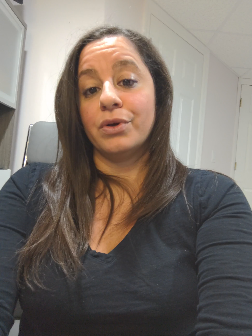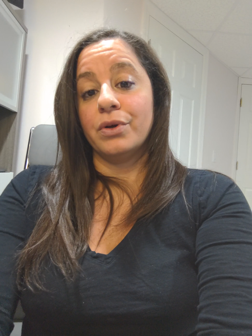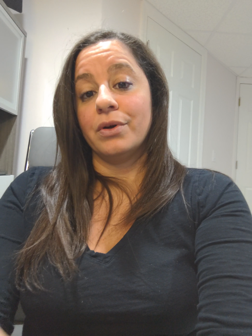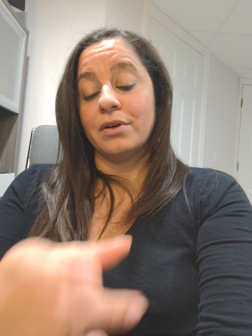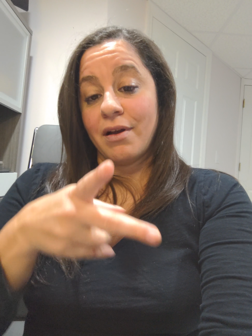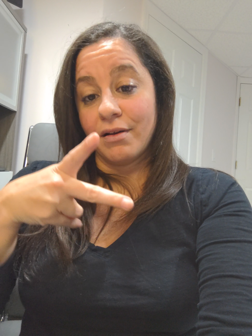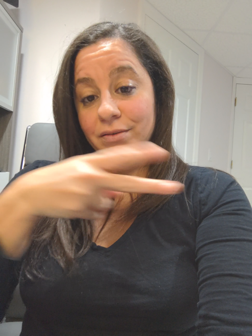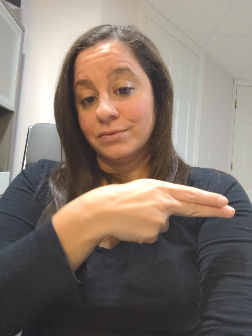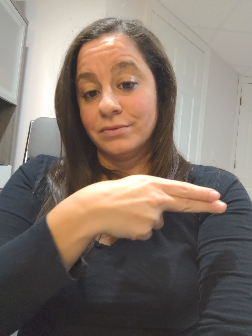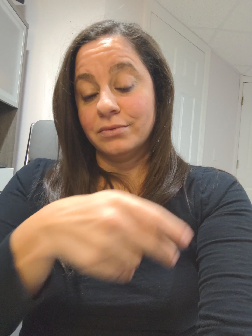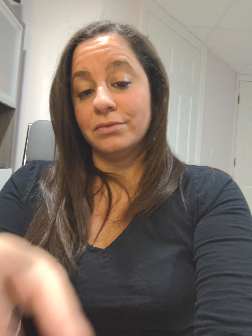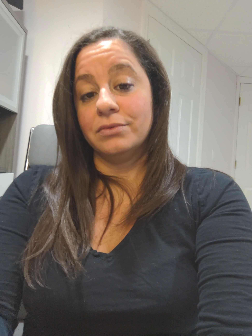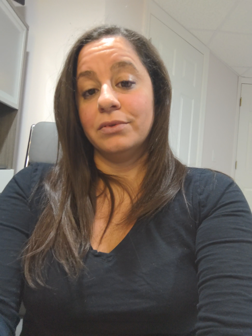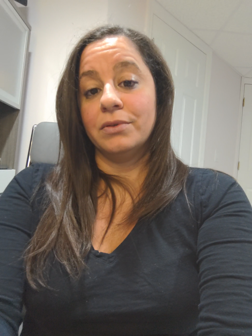cut